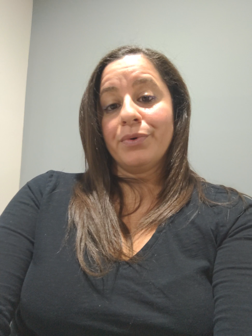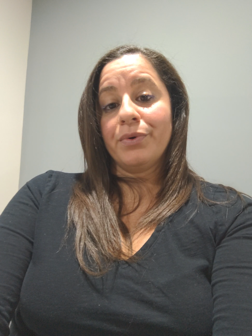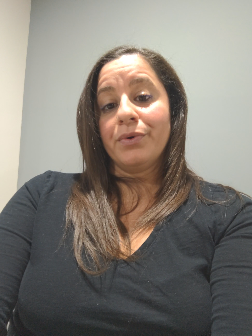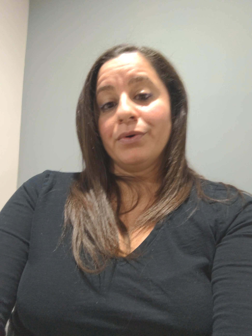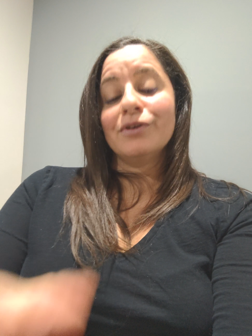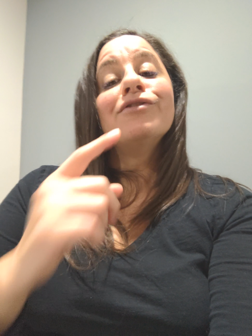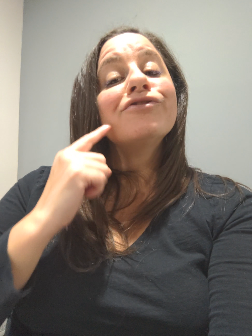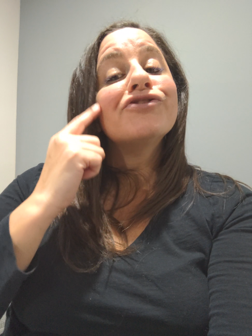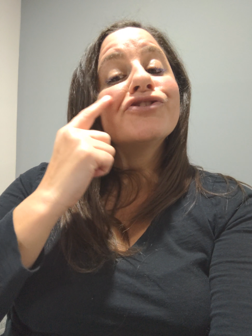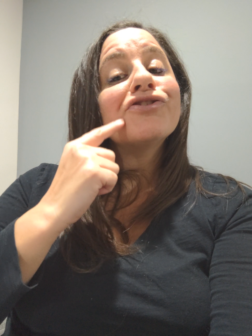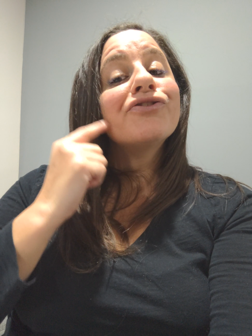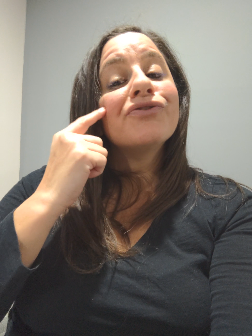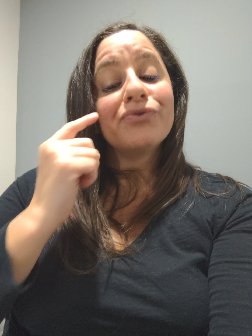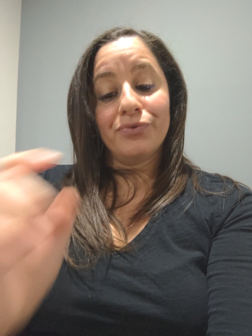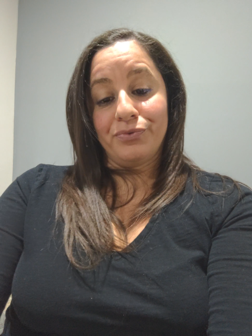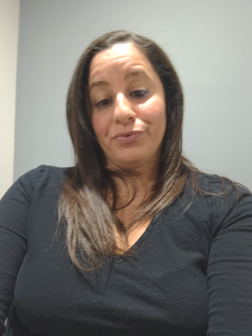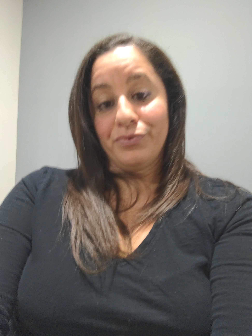cheek